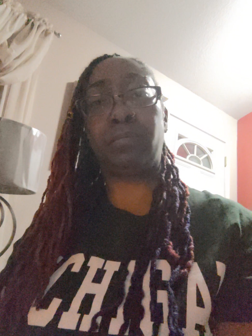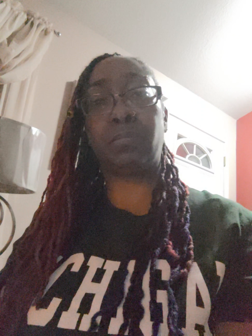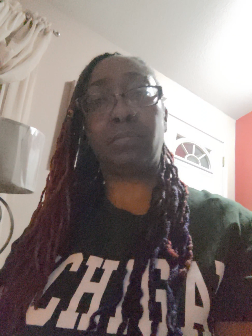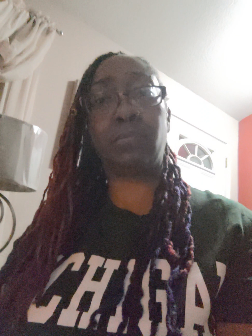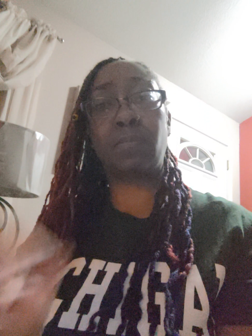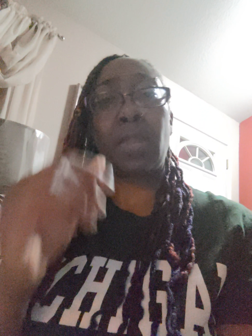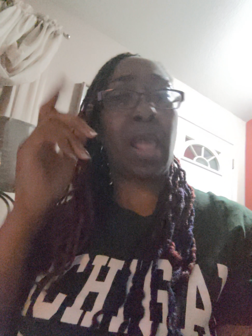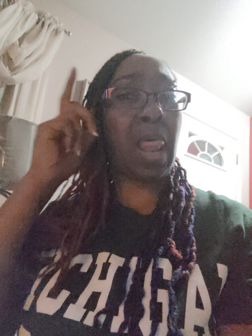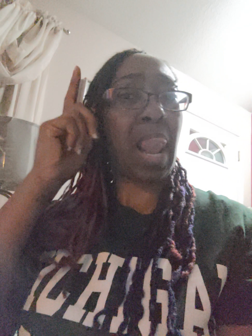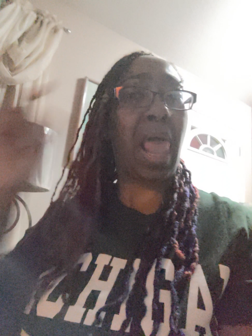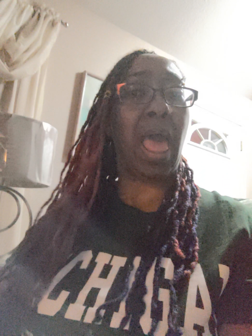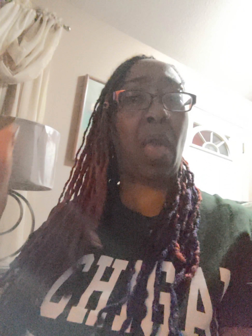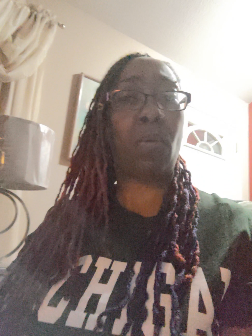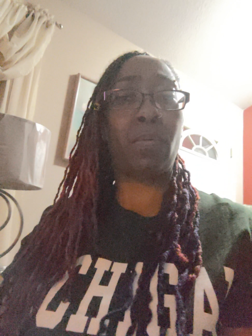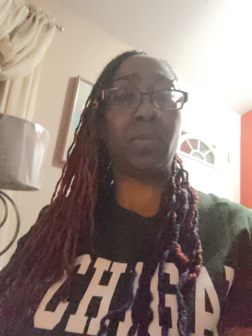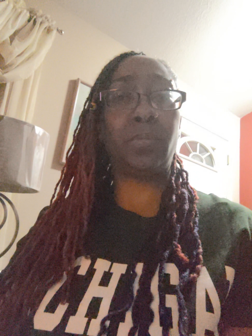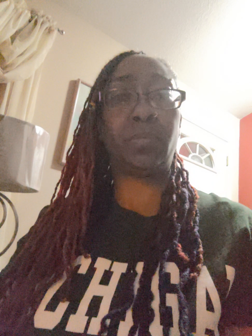loud